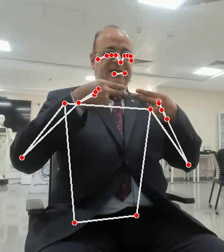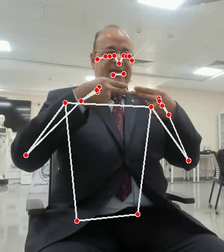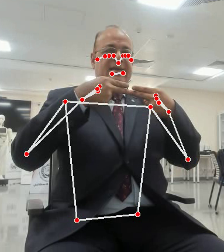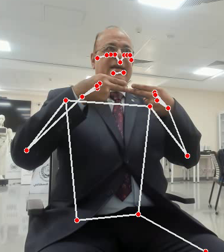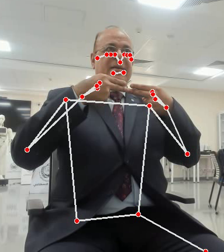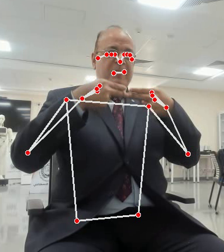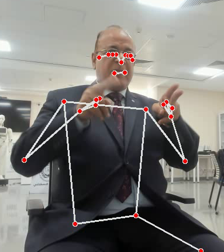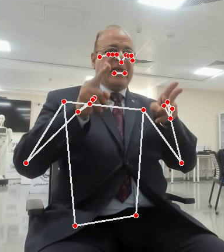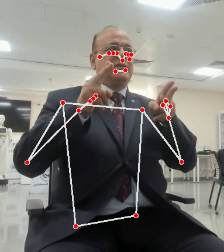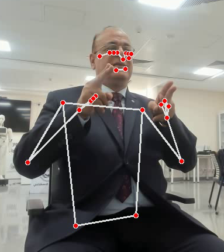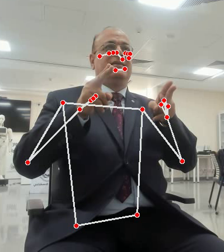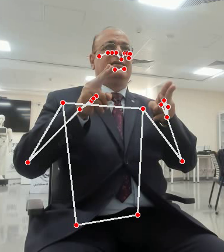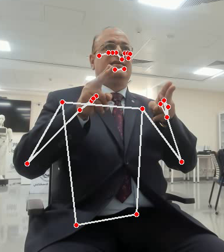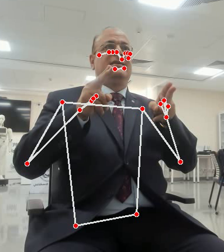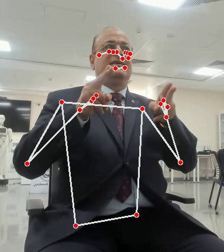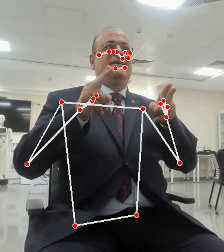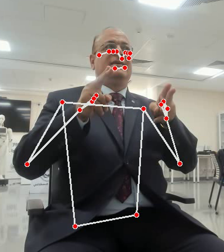mashy